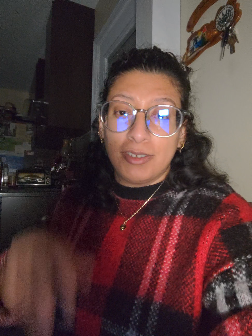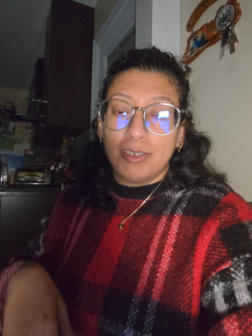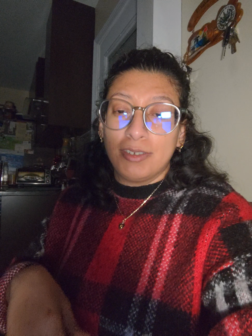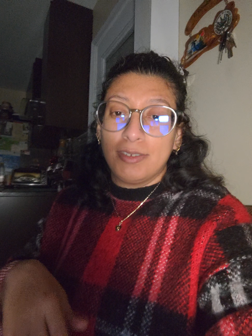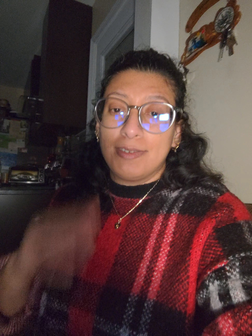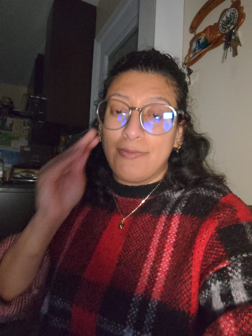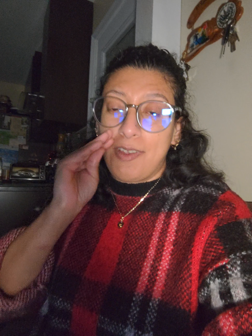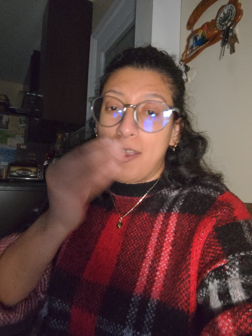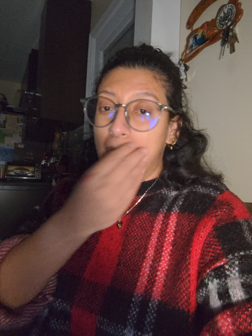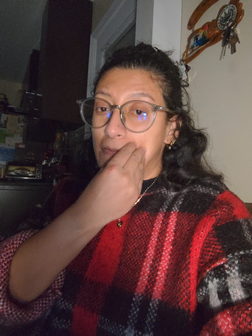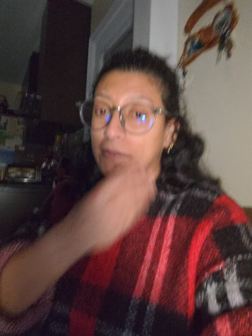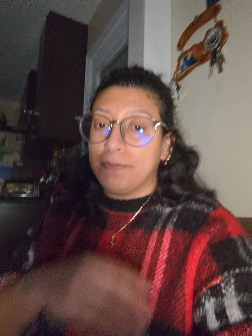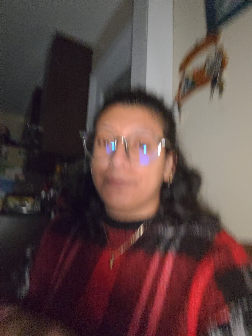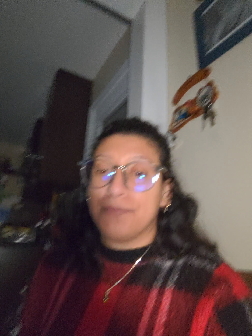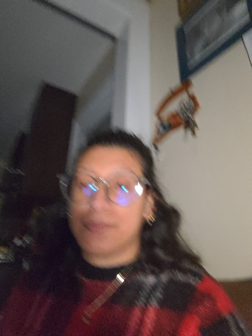flower